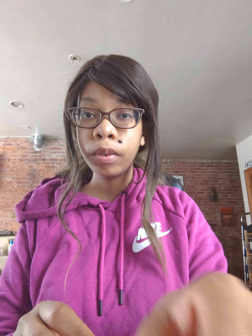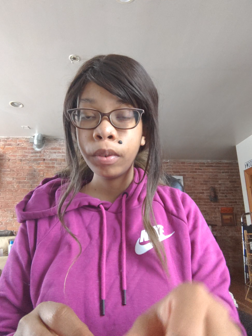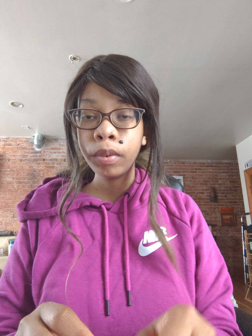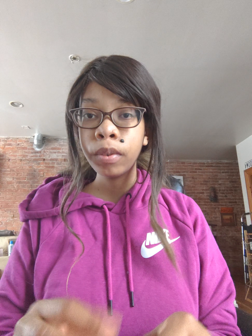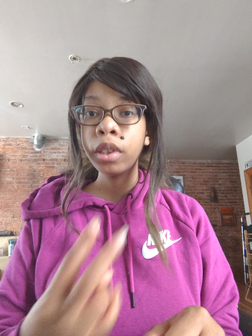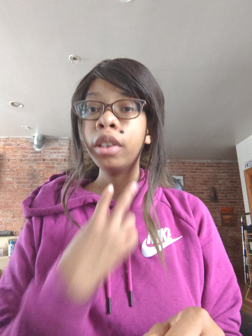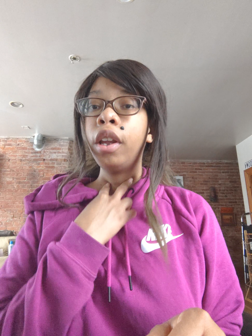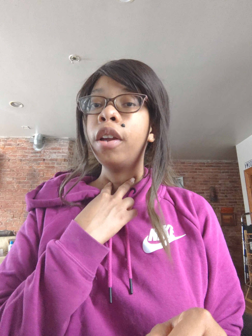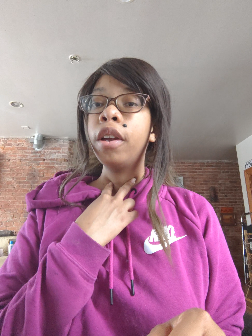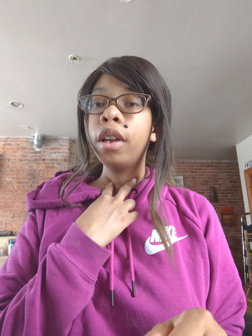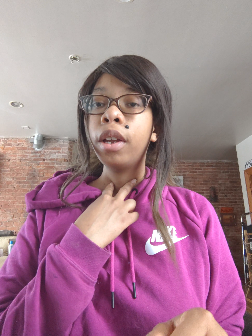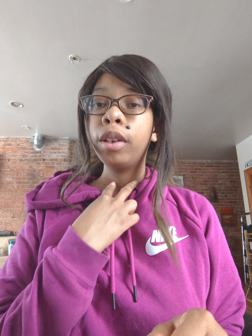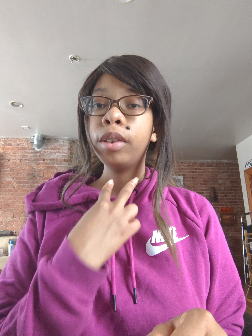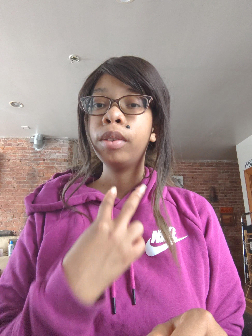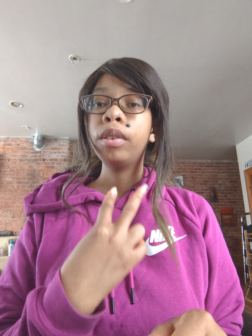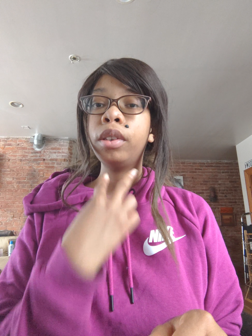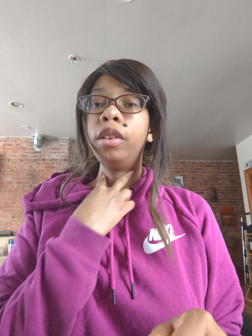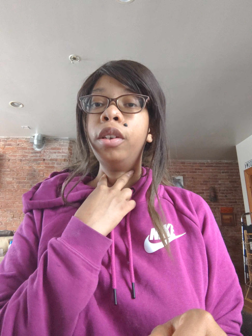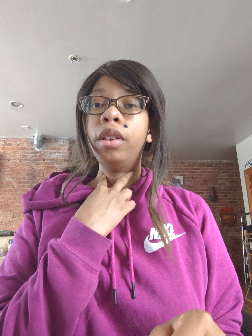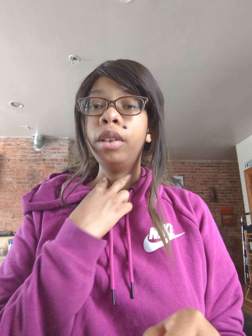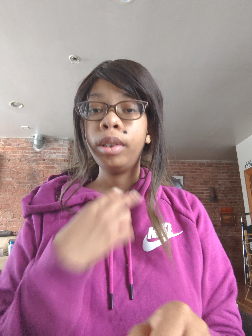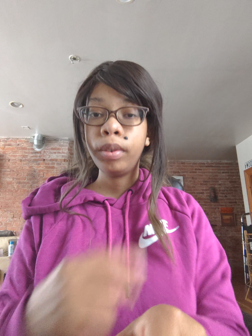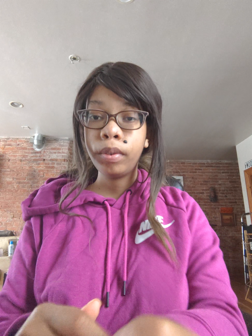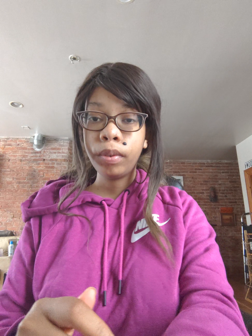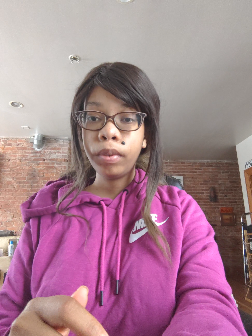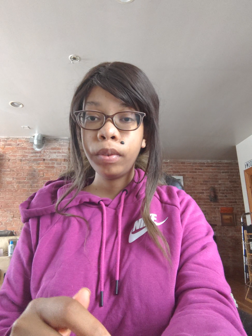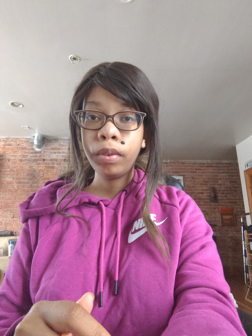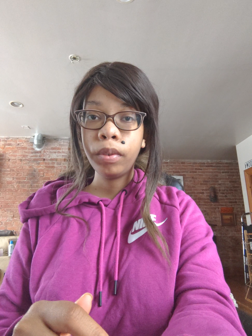stuck